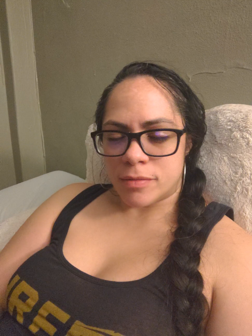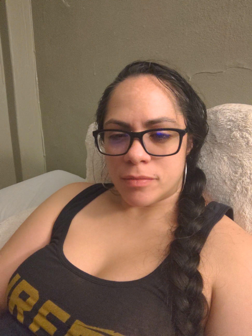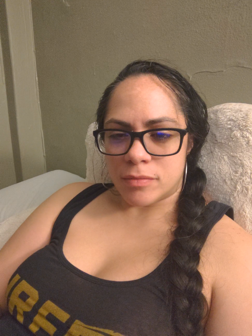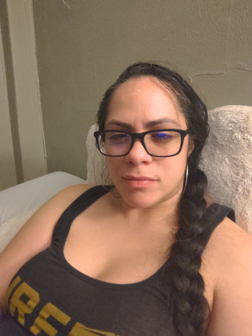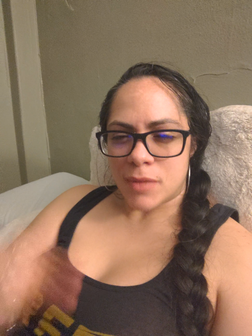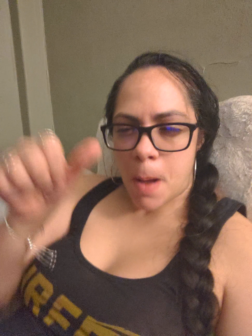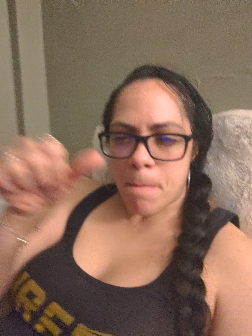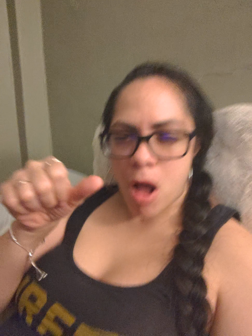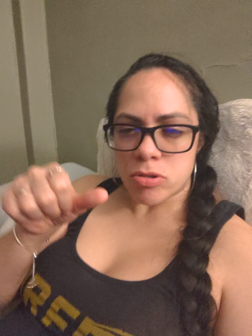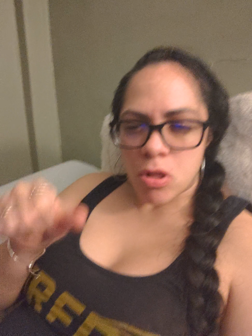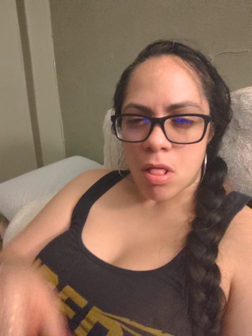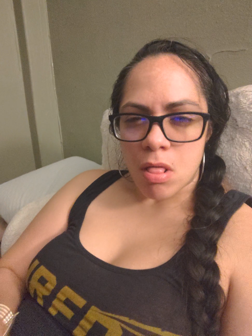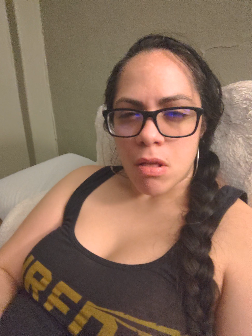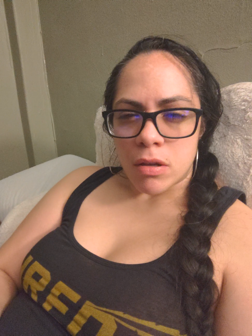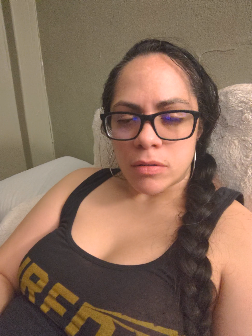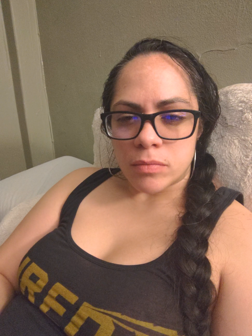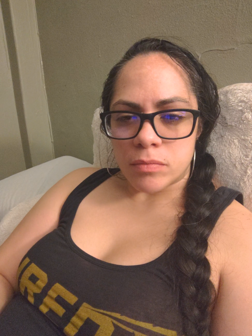puzzle